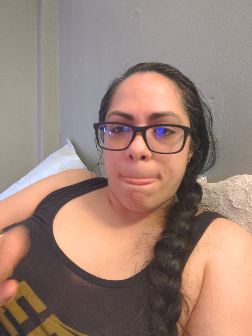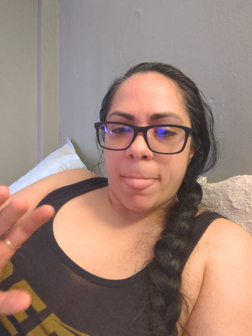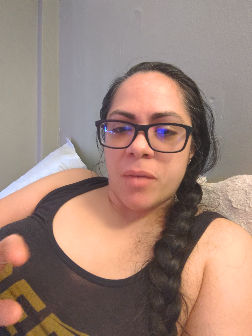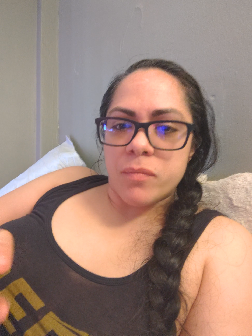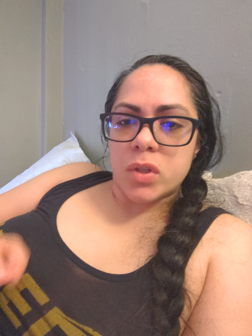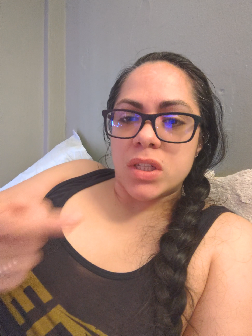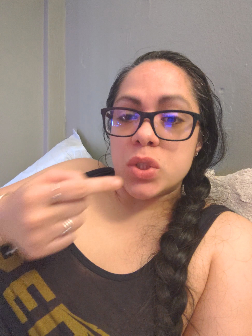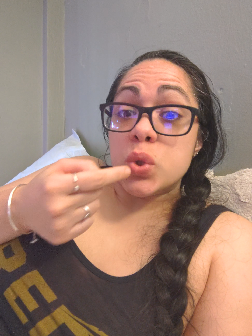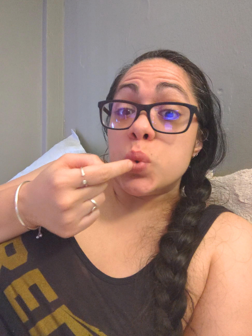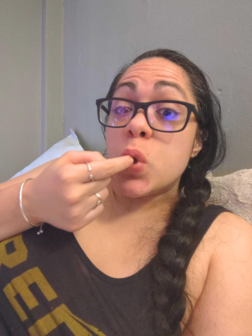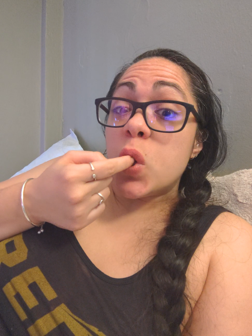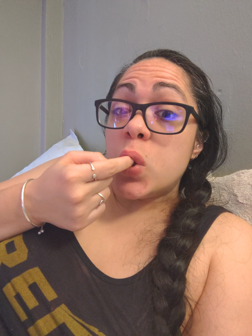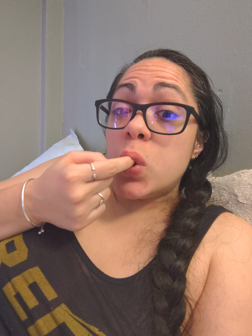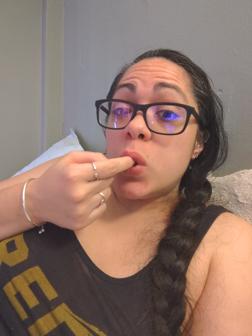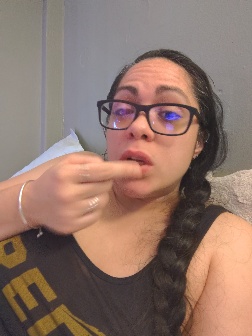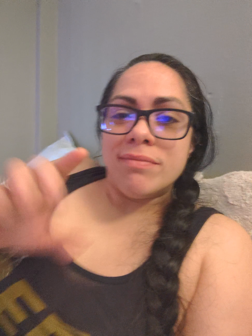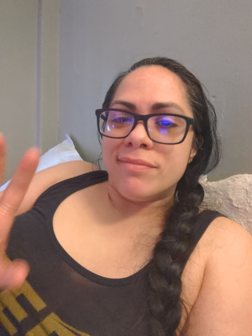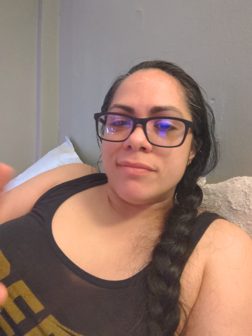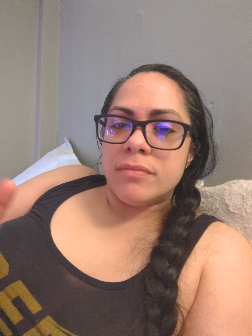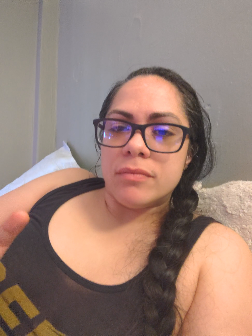tooth